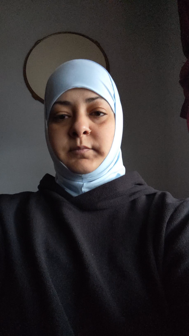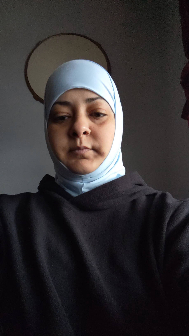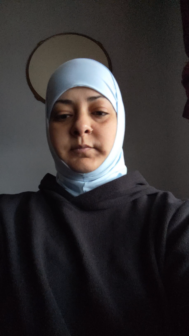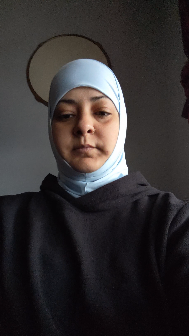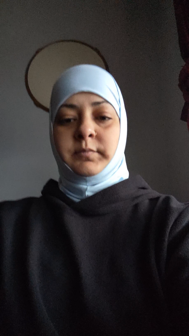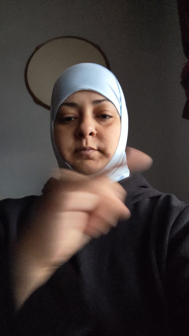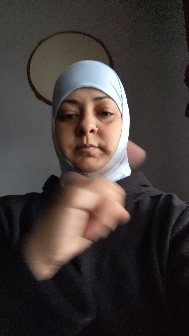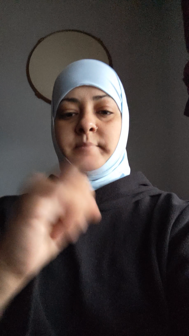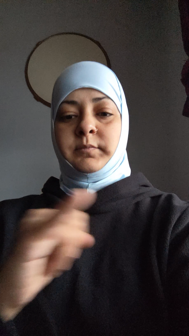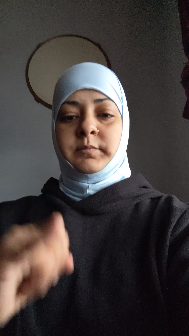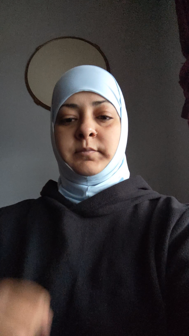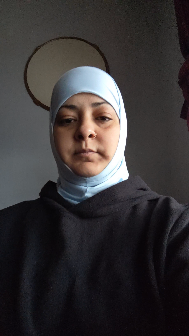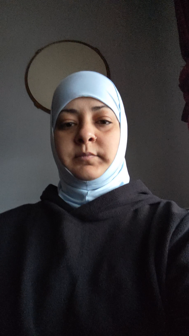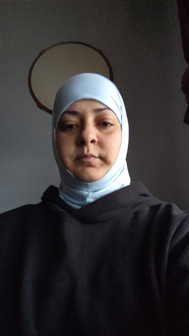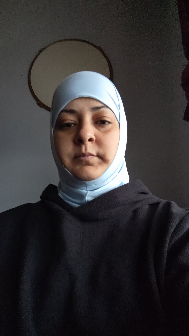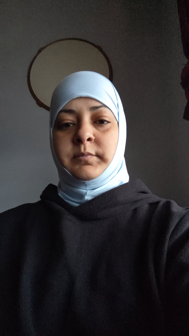draw